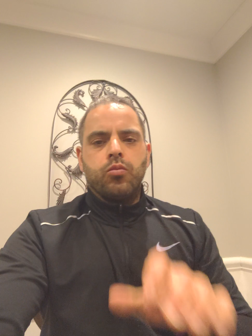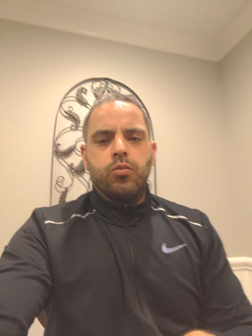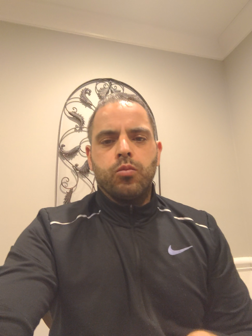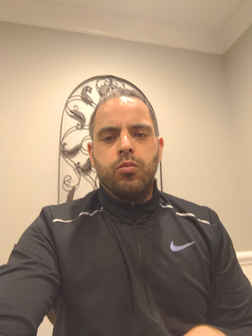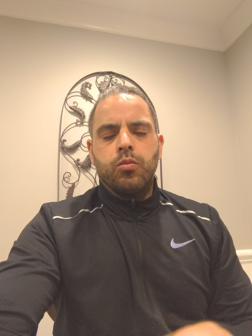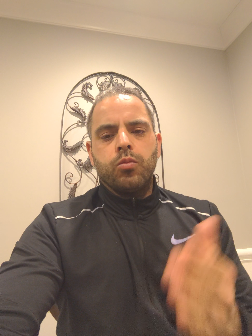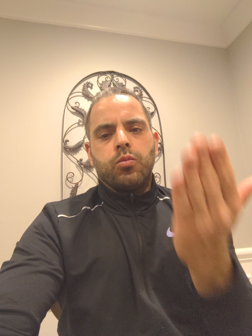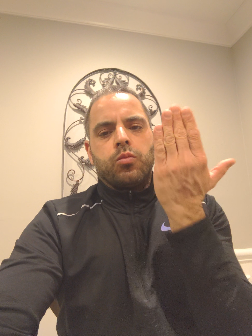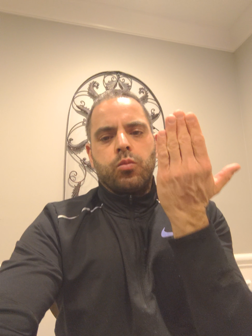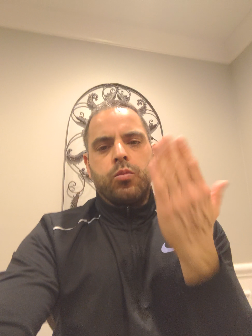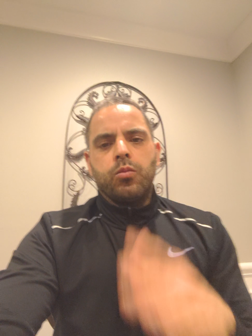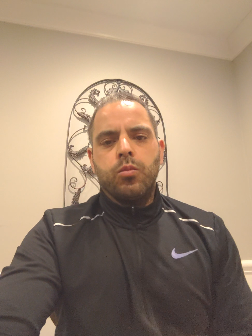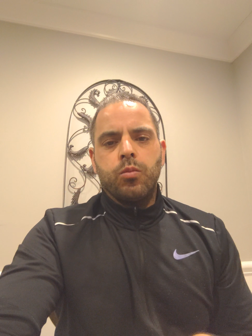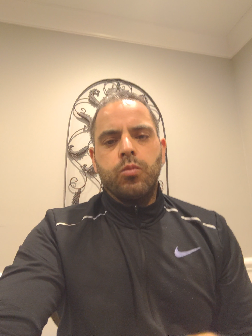morning